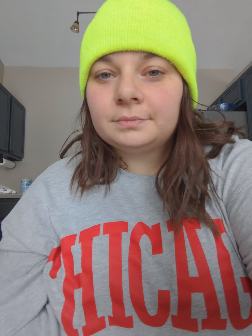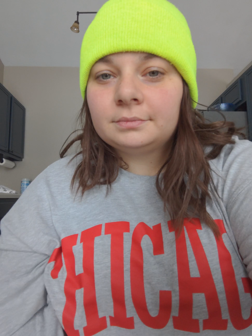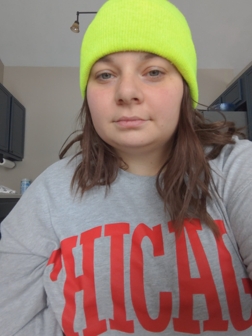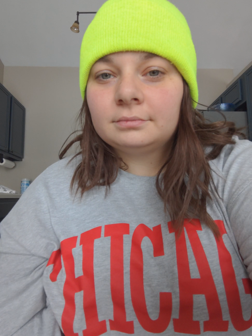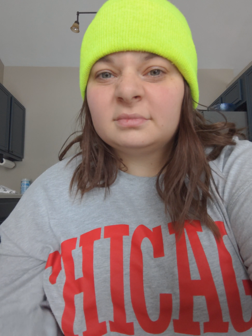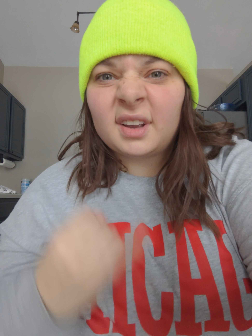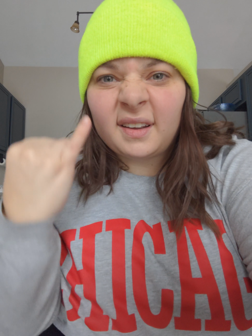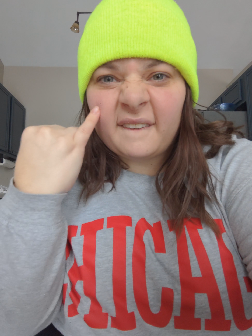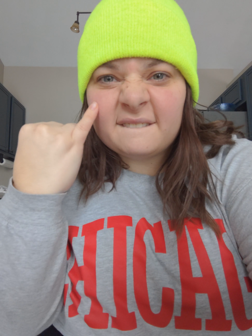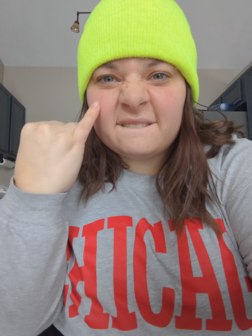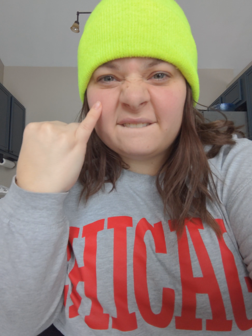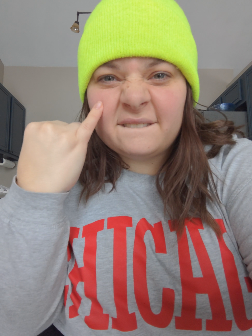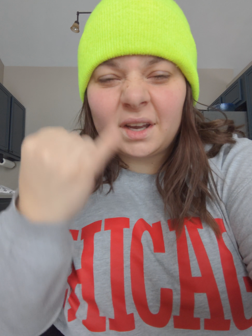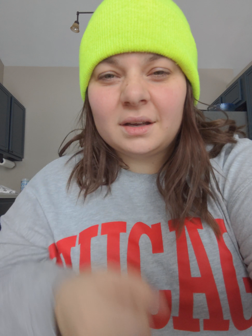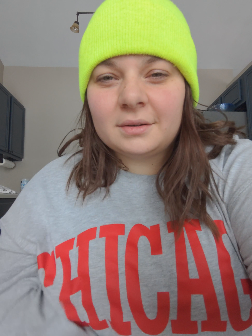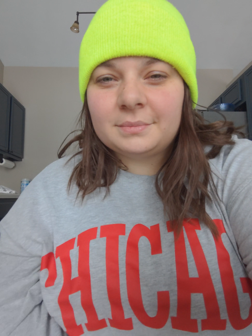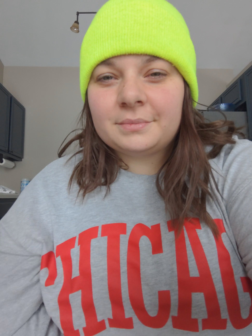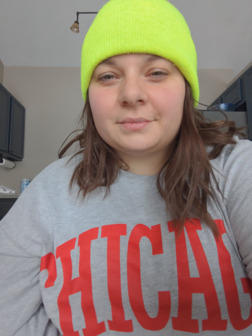if